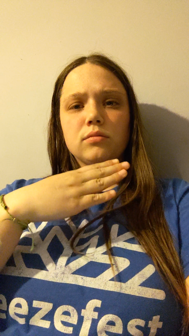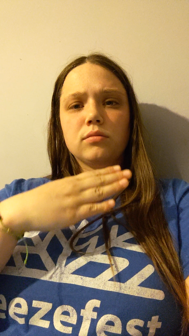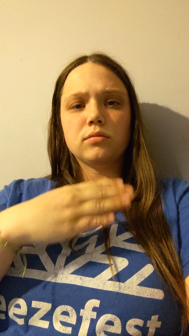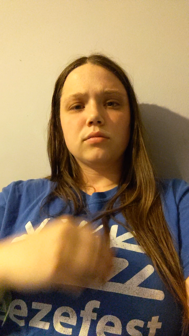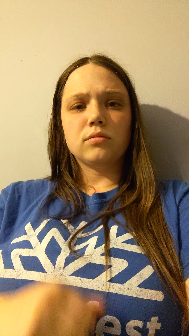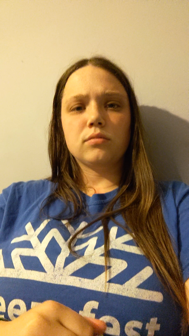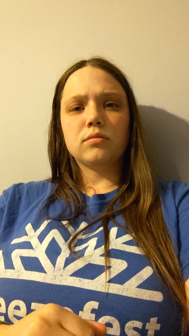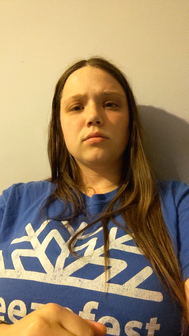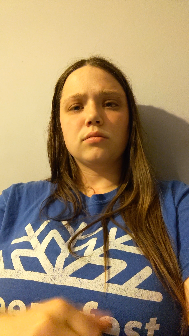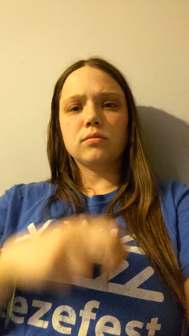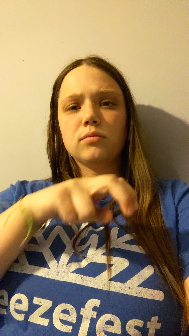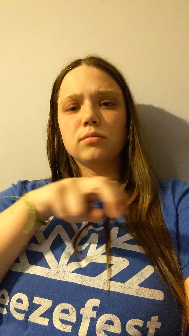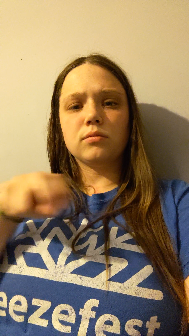bench